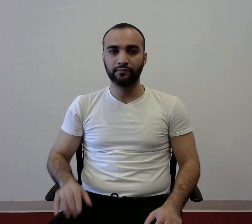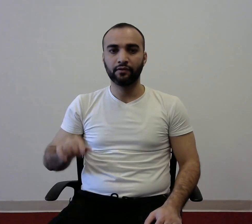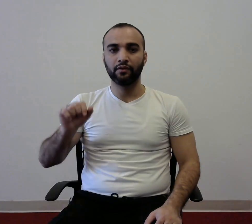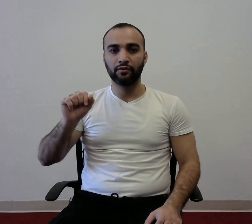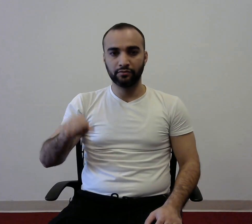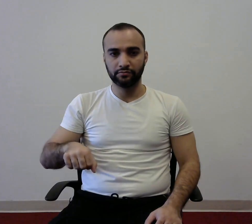olar